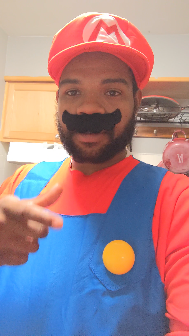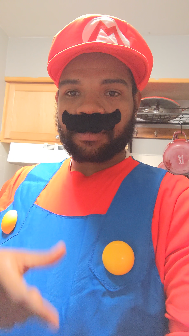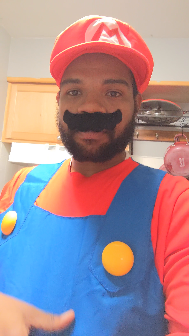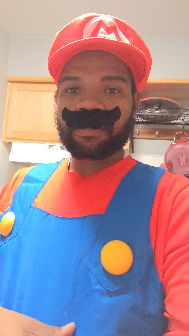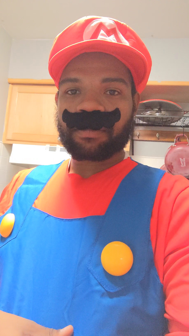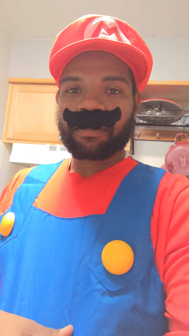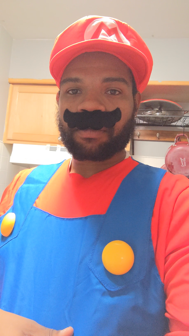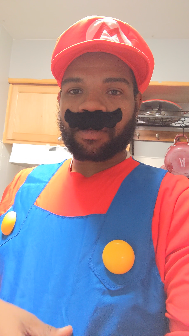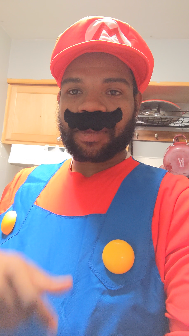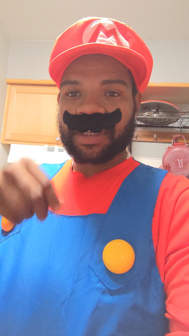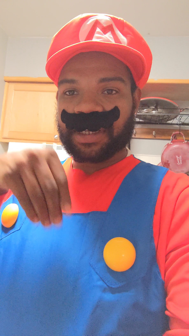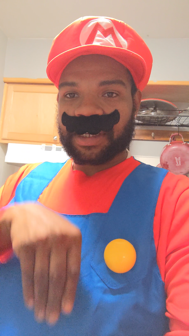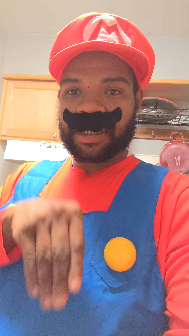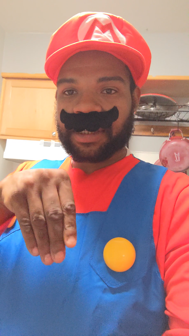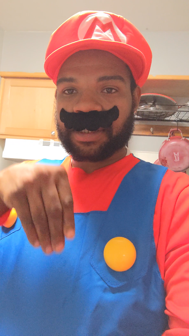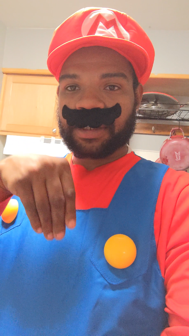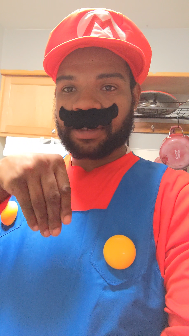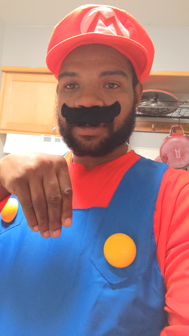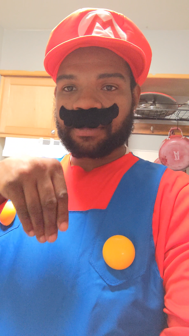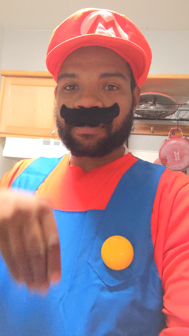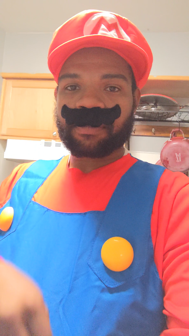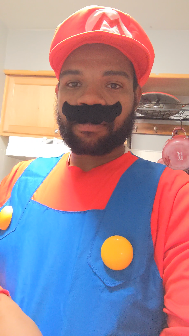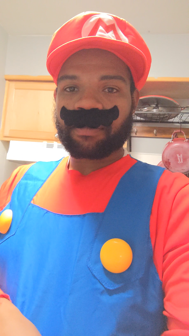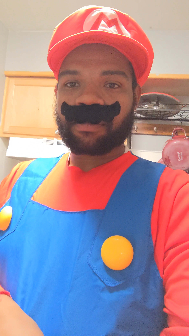inside